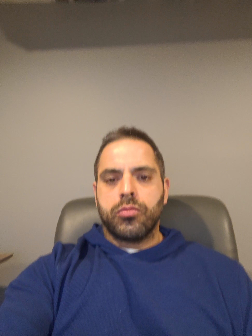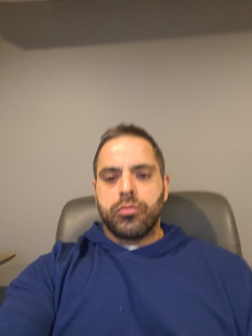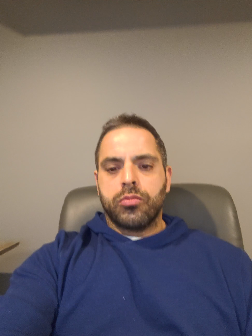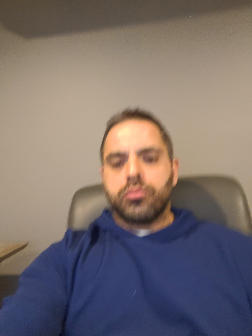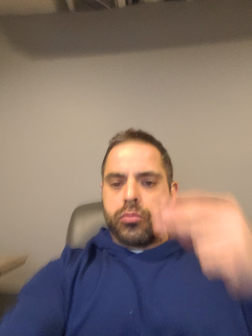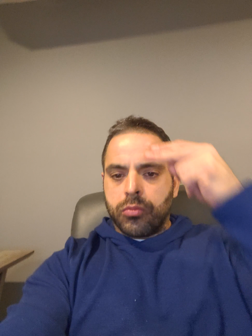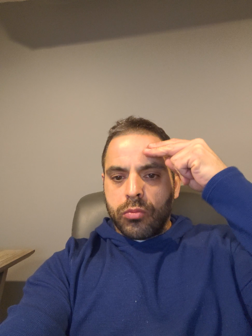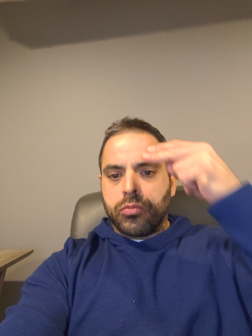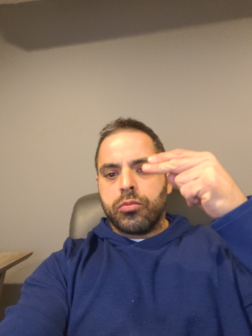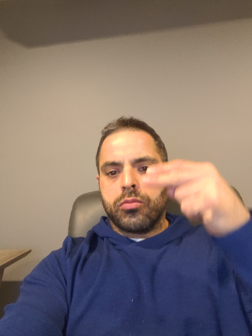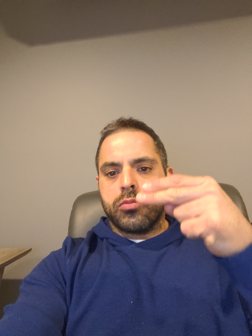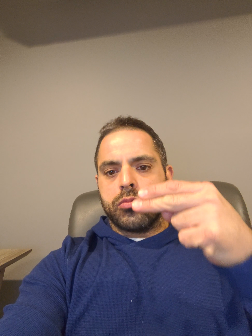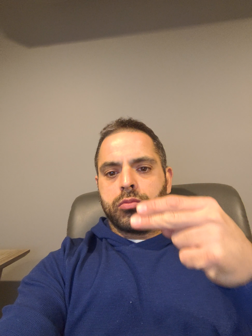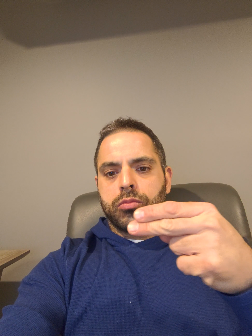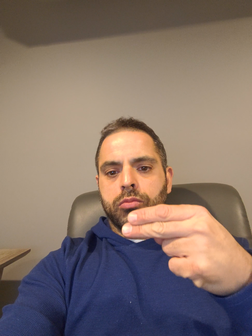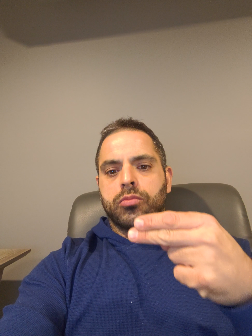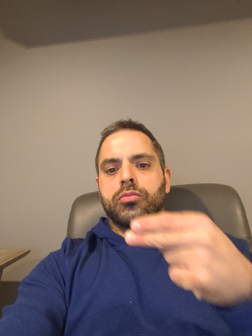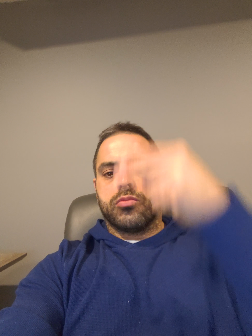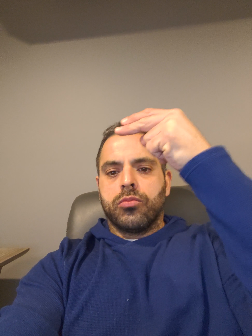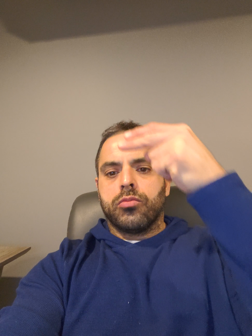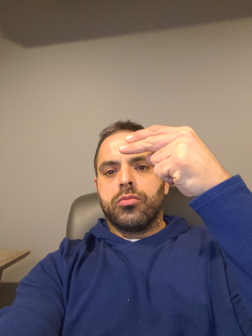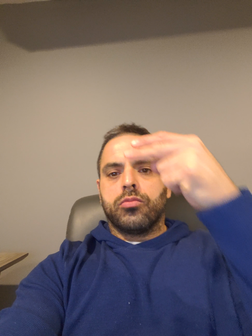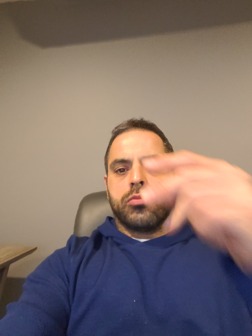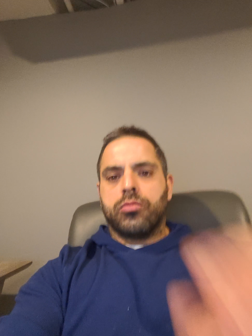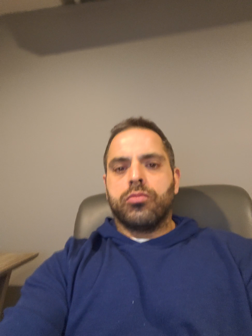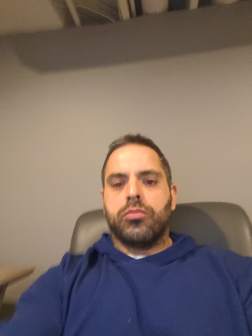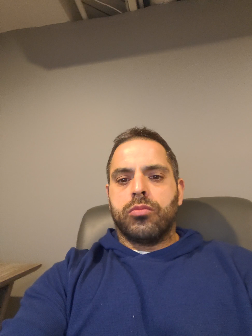high